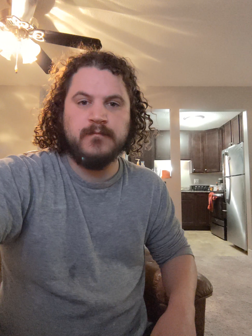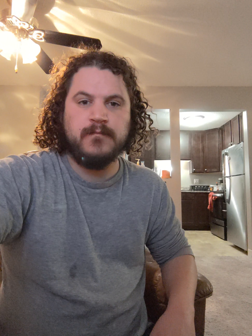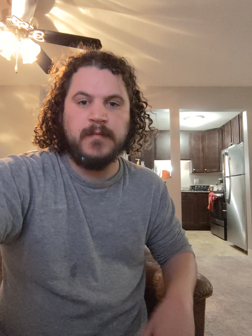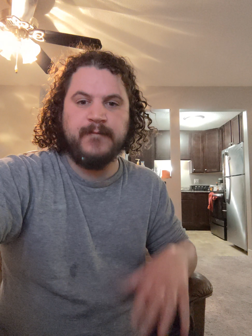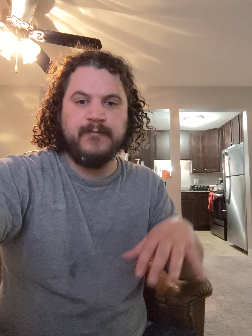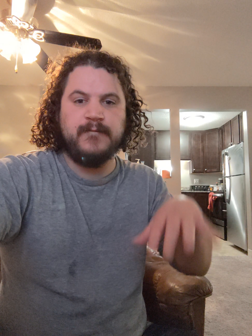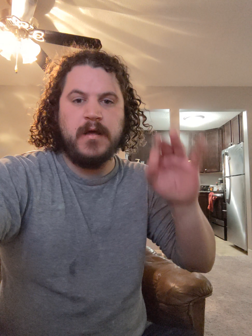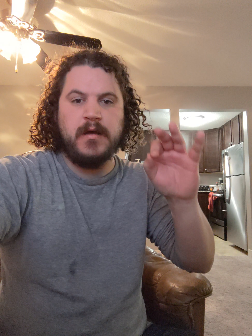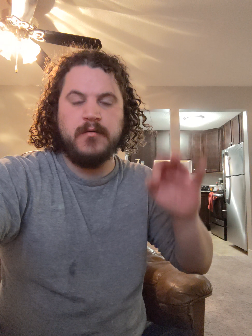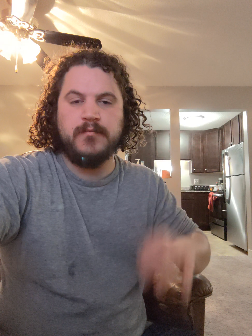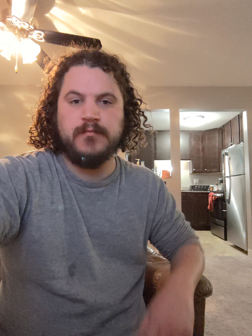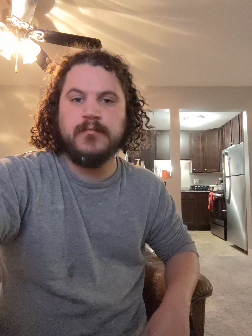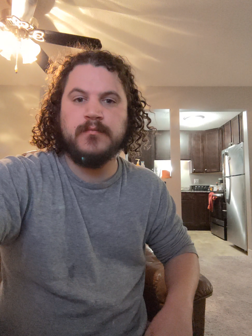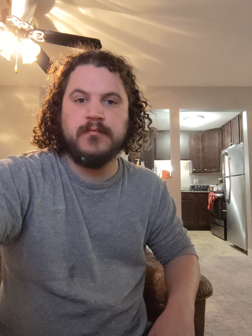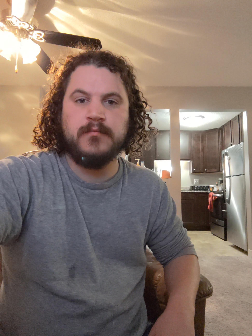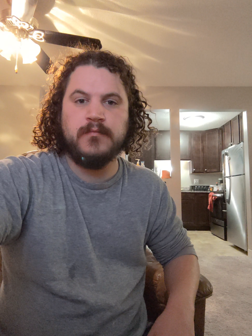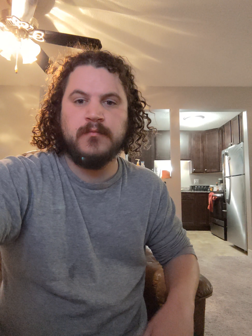find